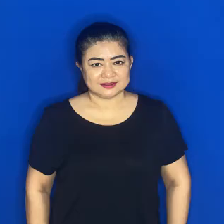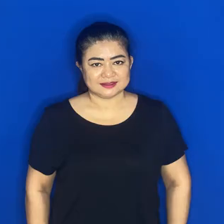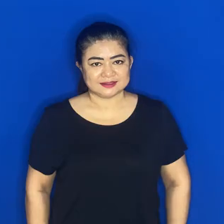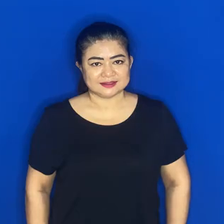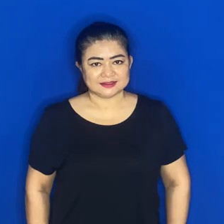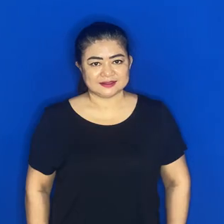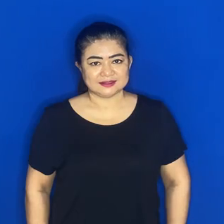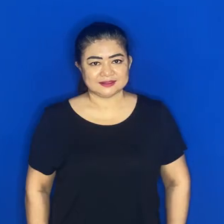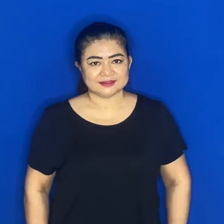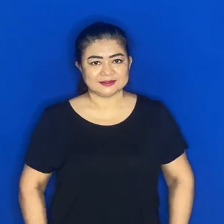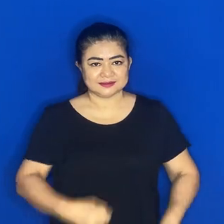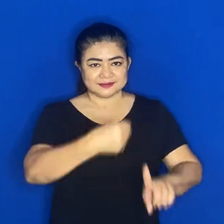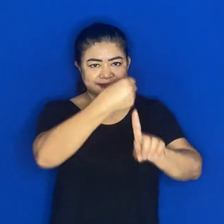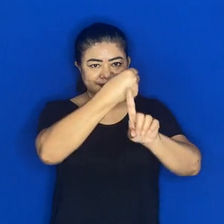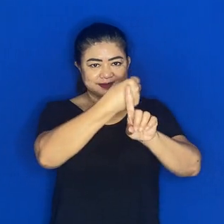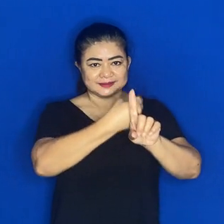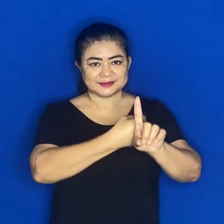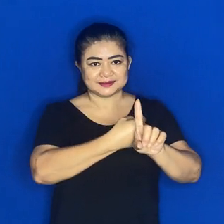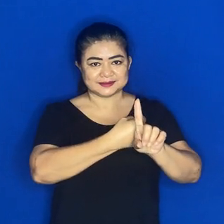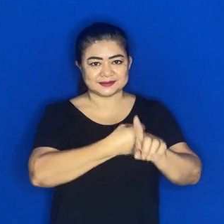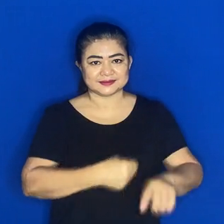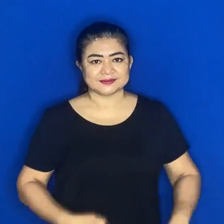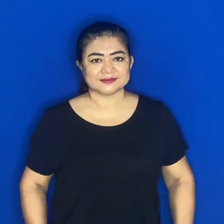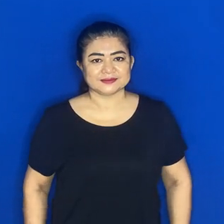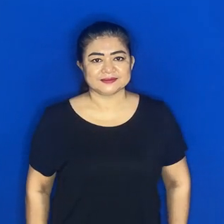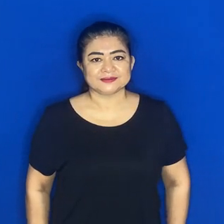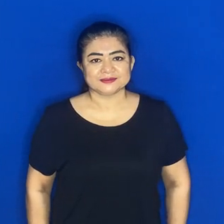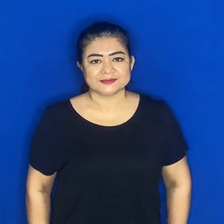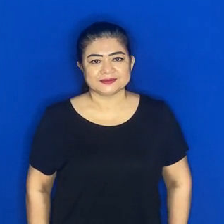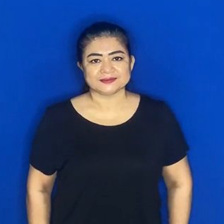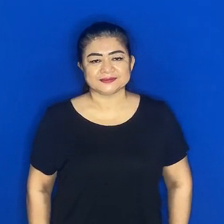september